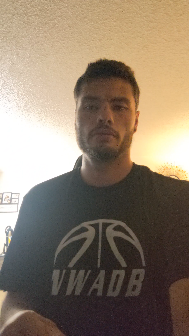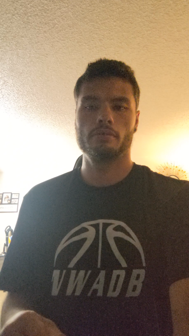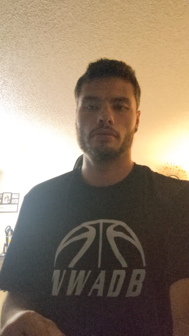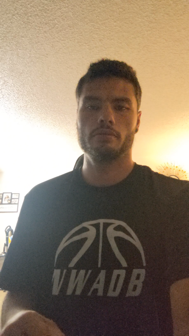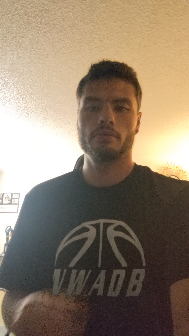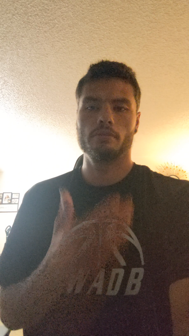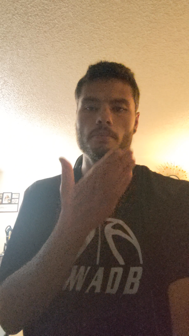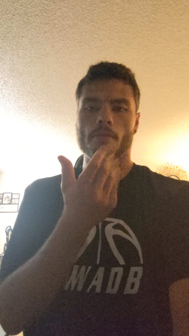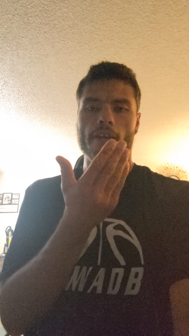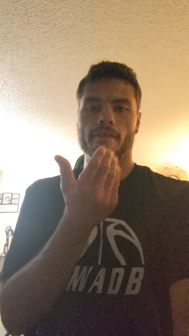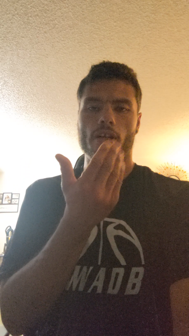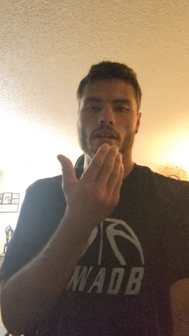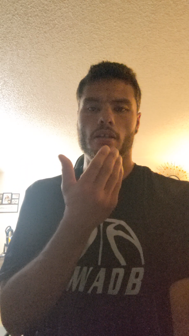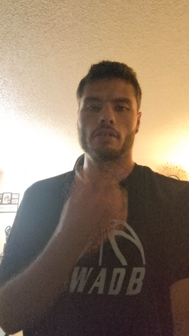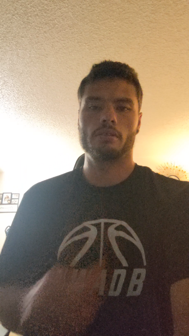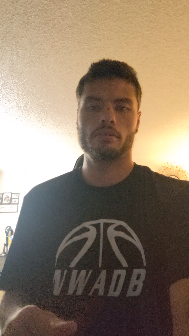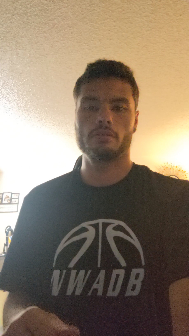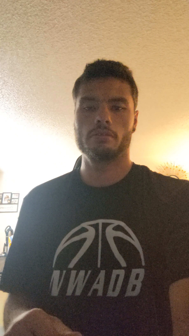butterfly